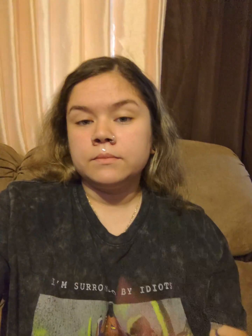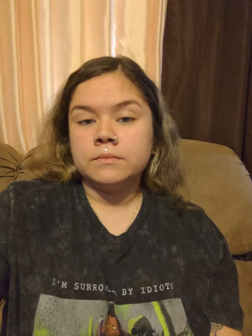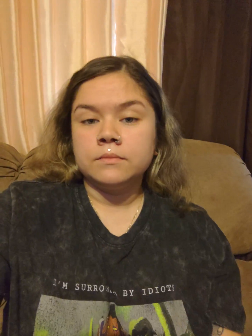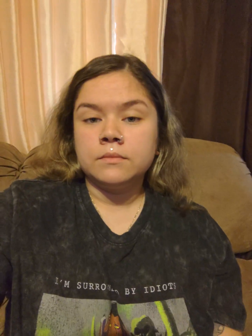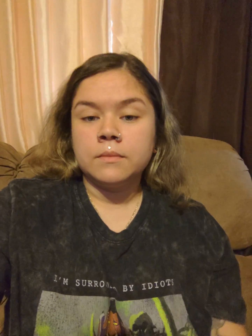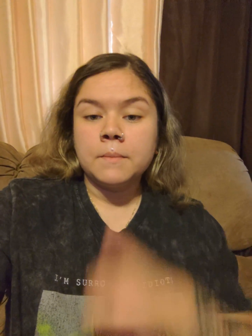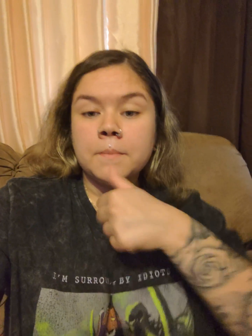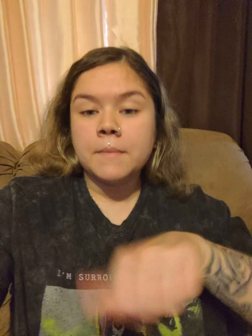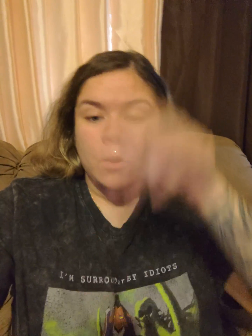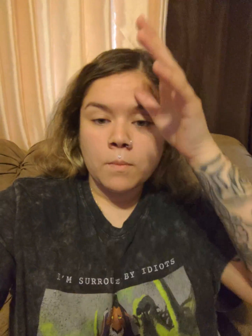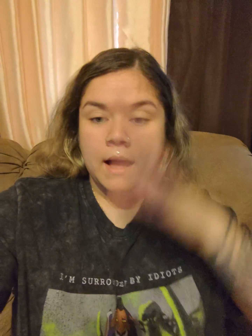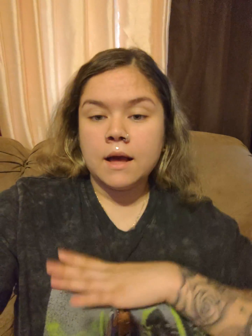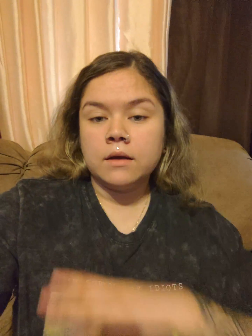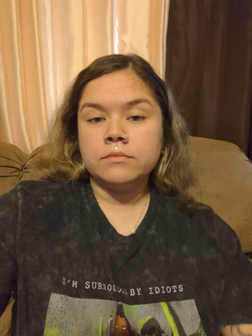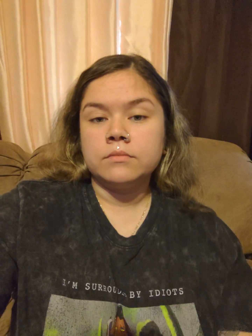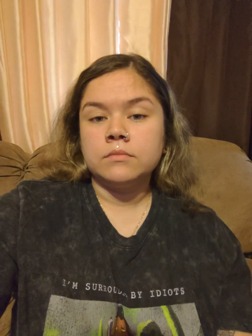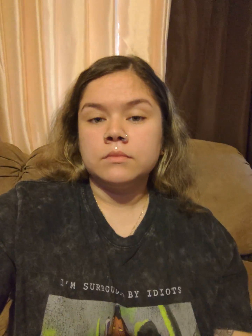mailman